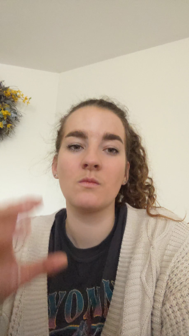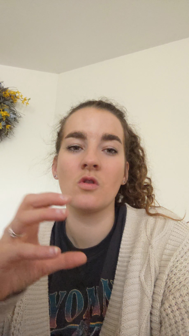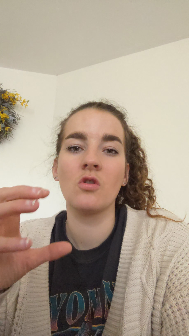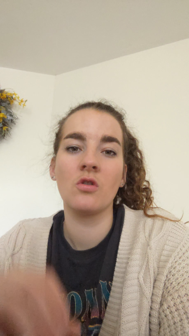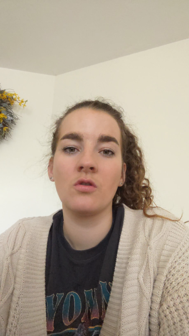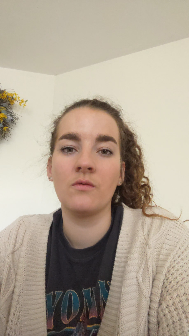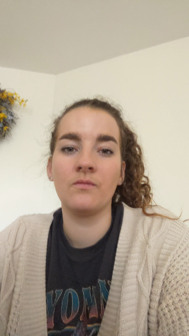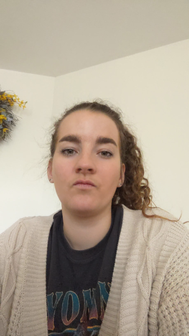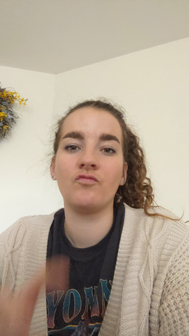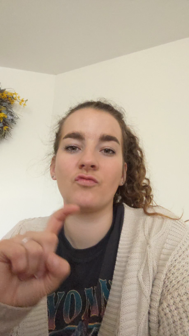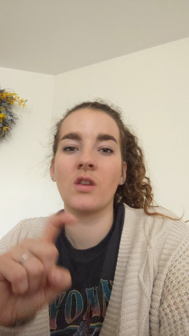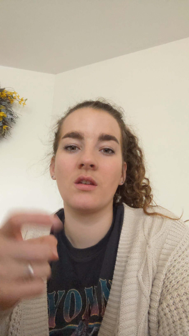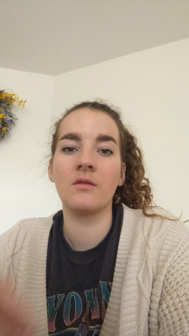friend